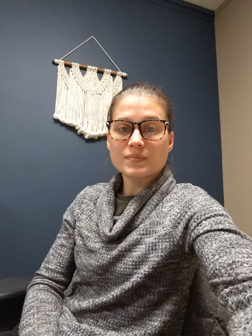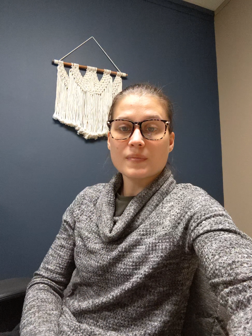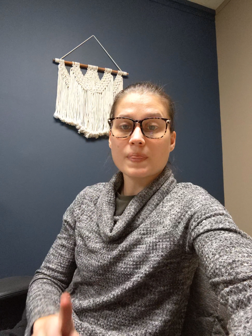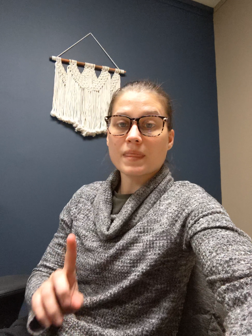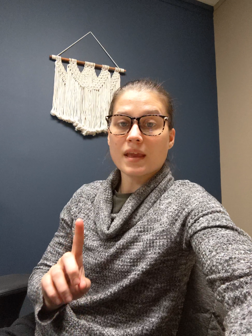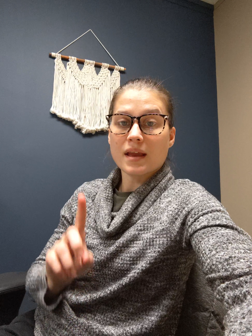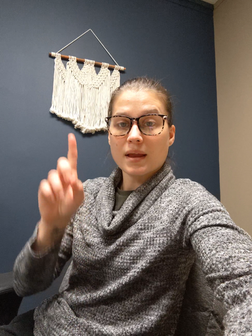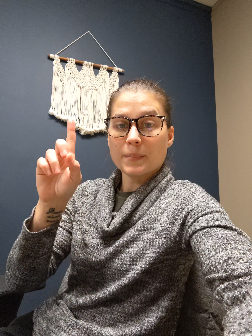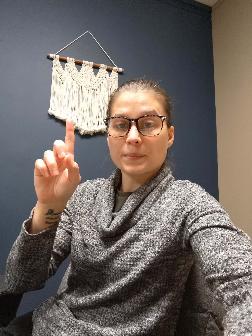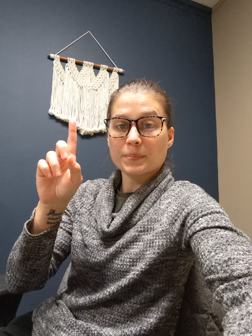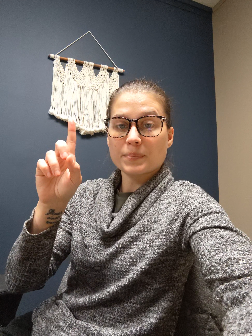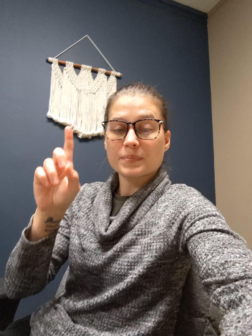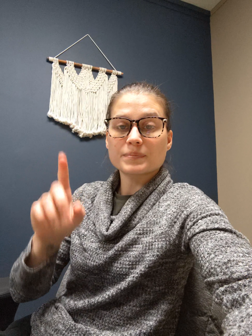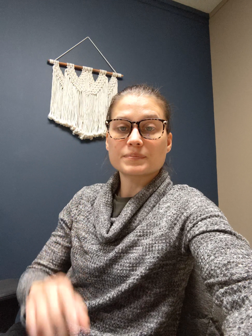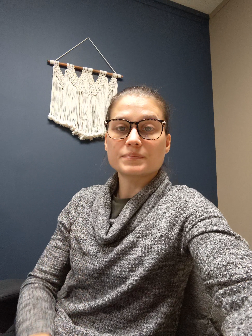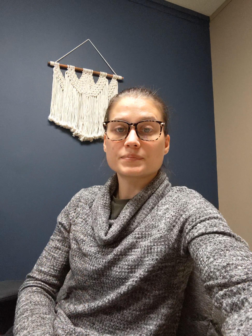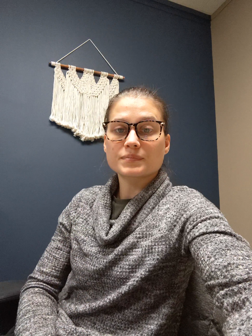up